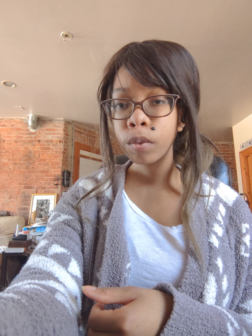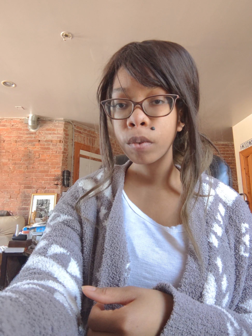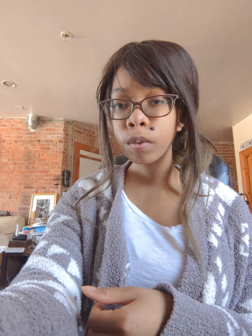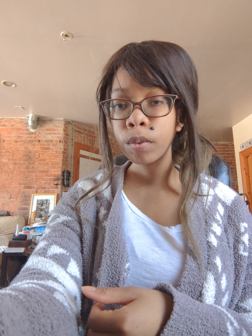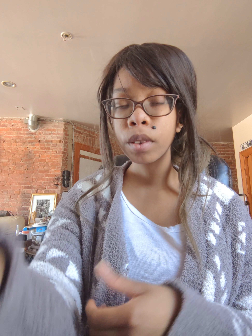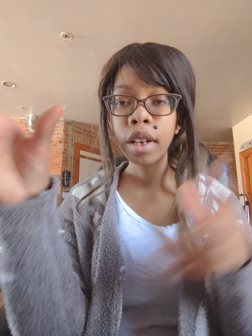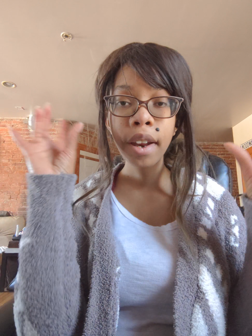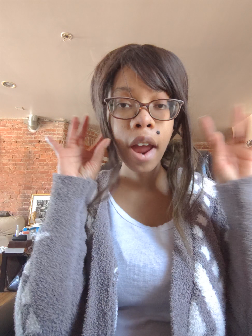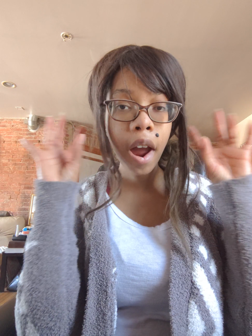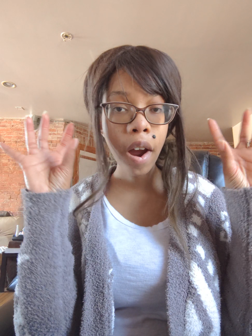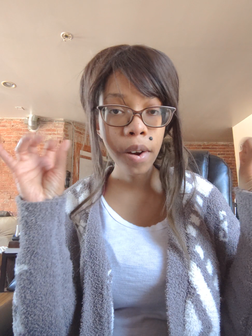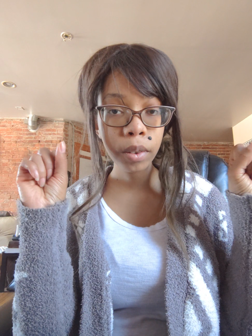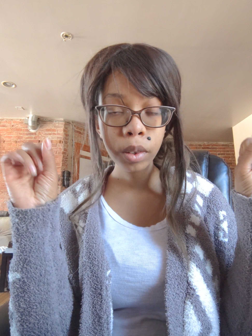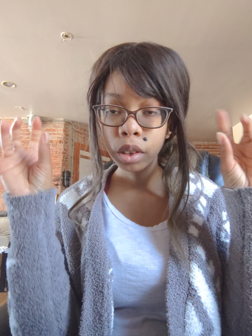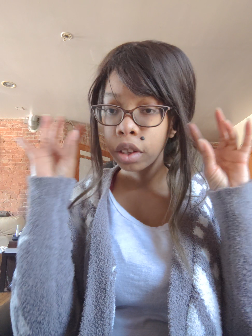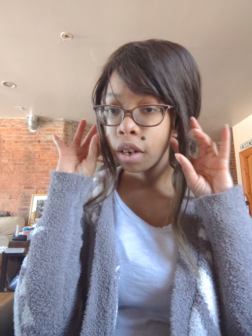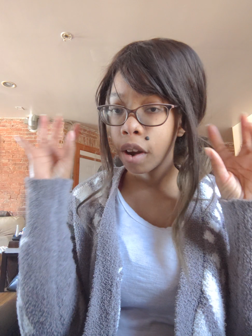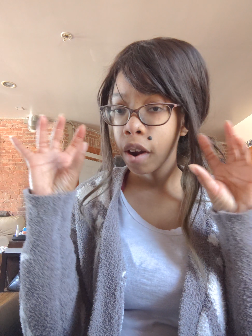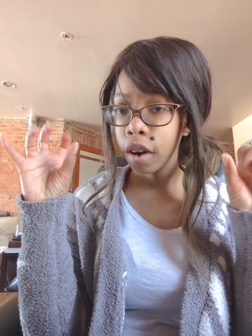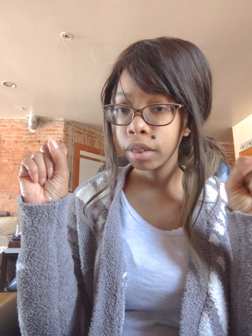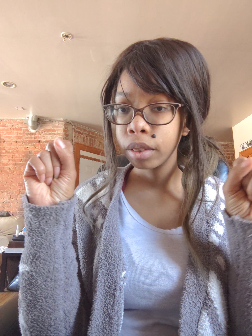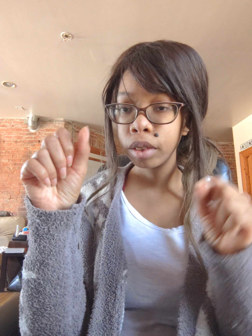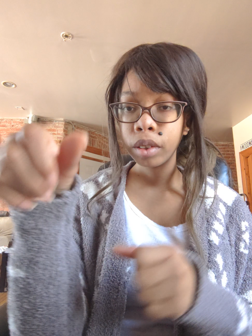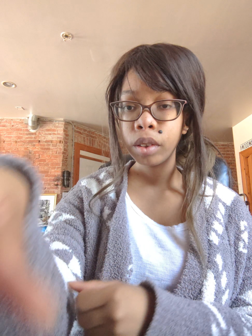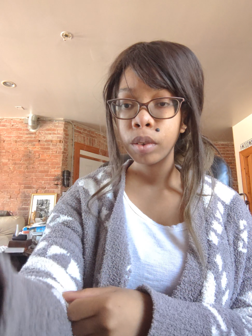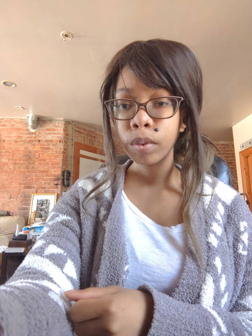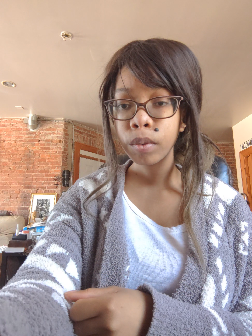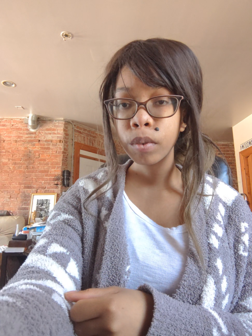loud